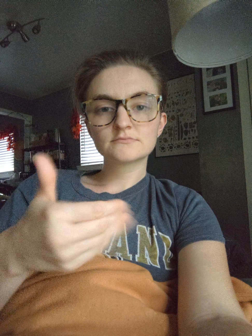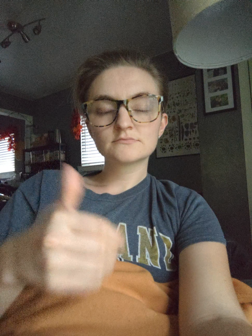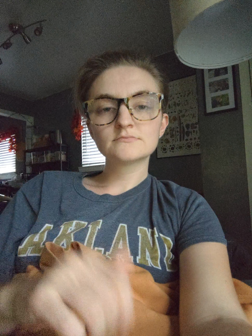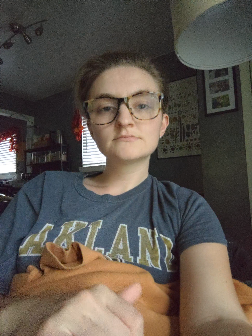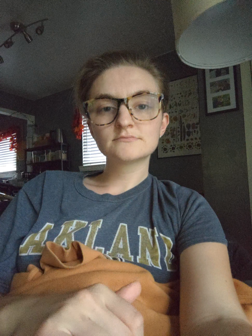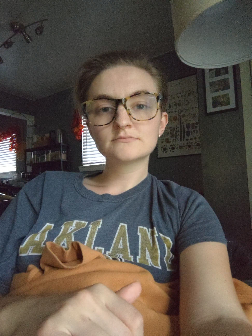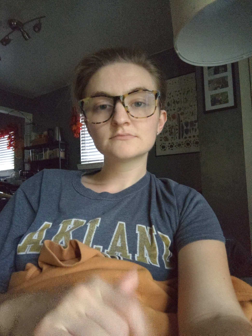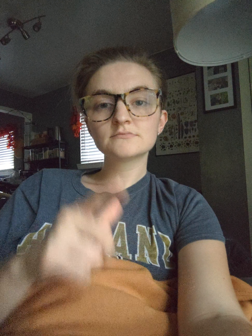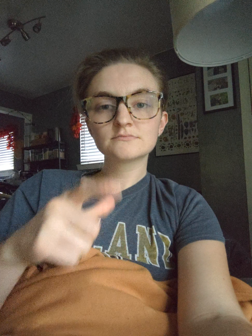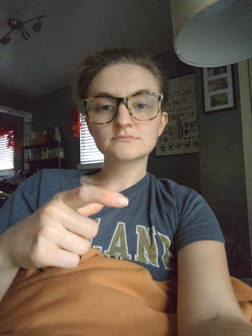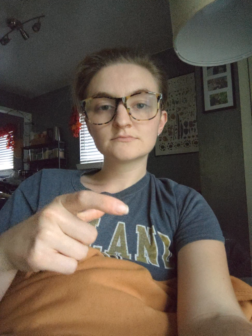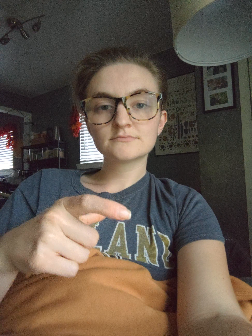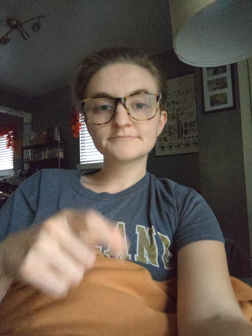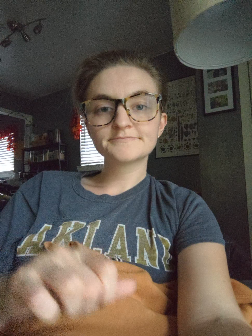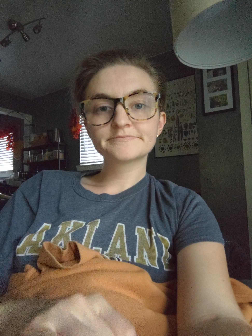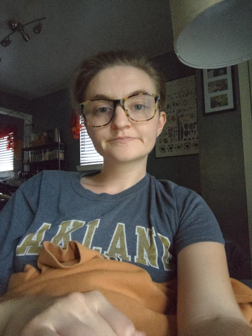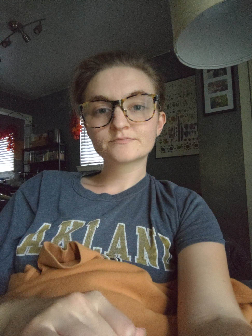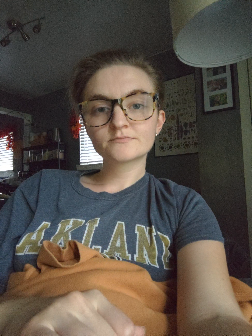plate